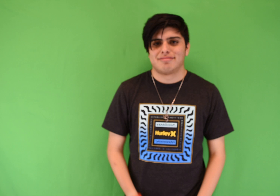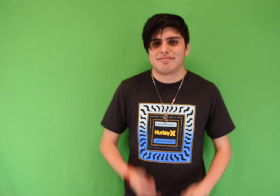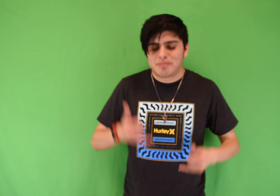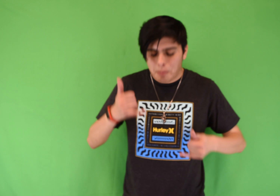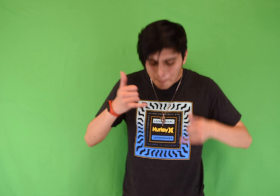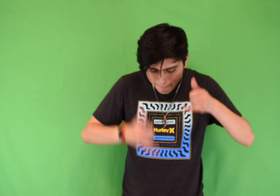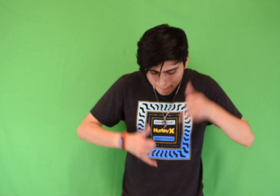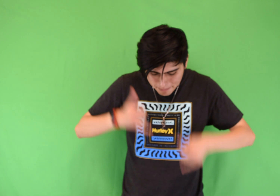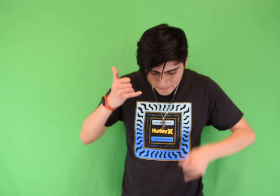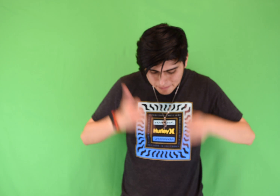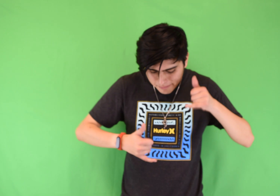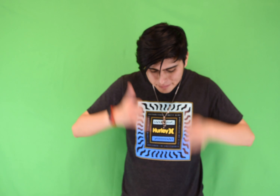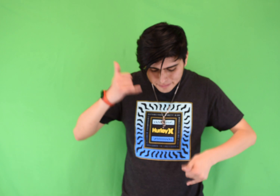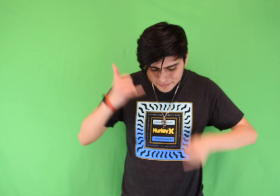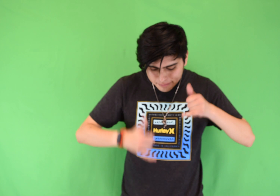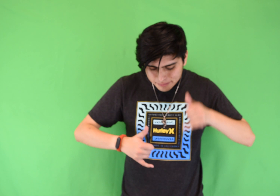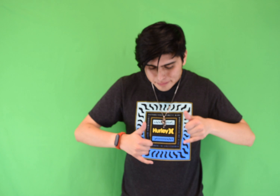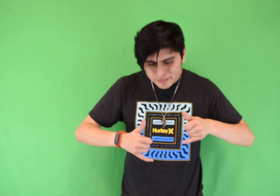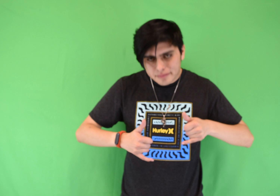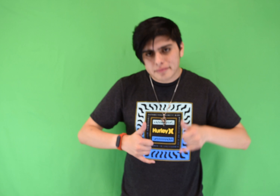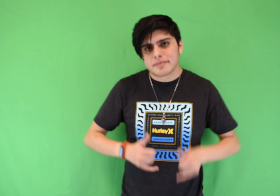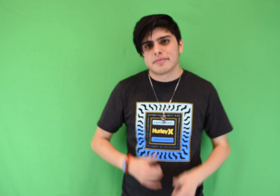químicos